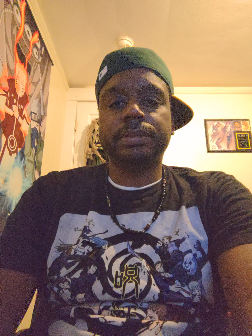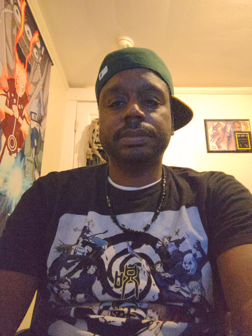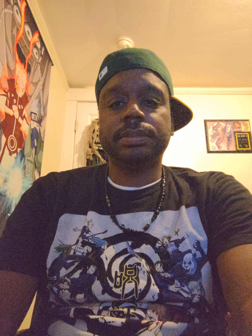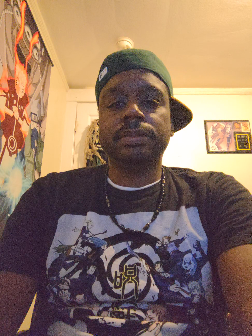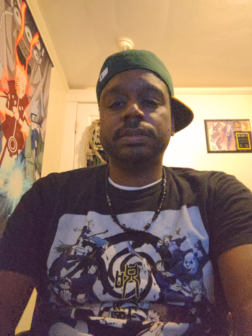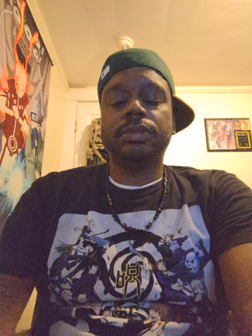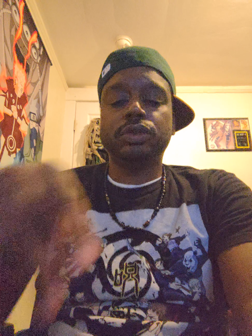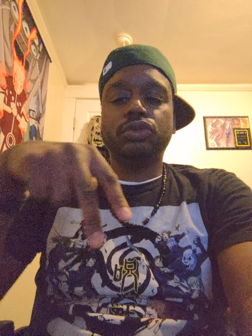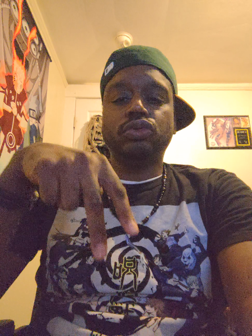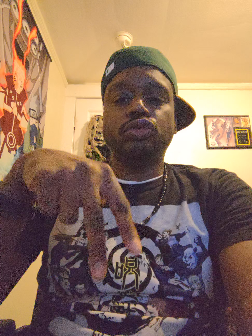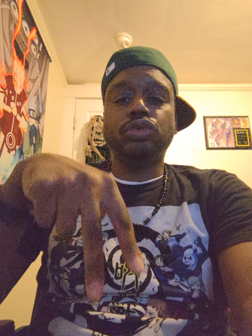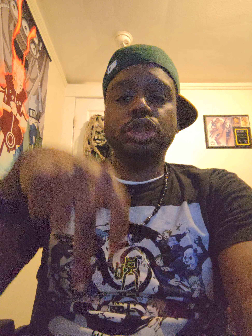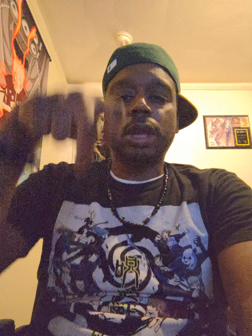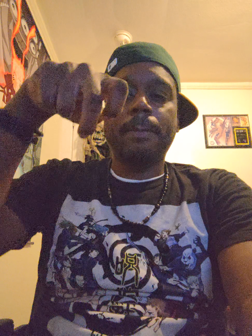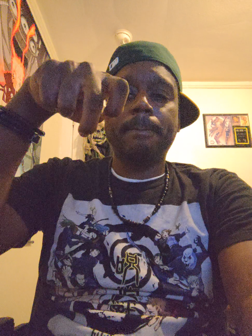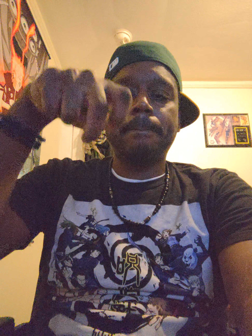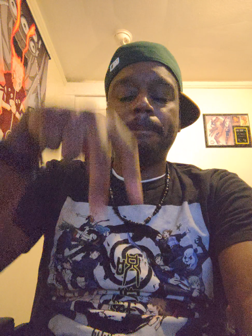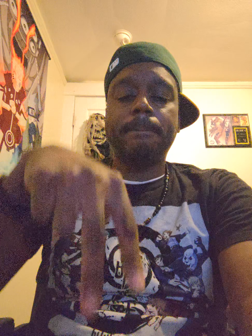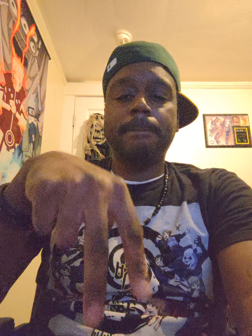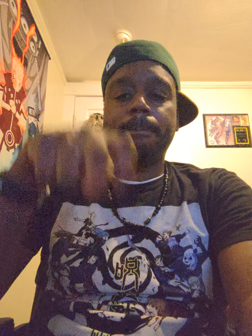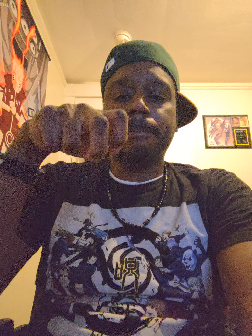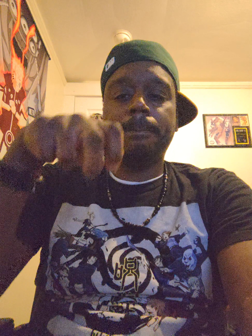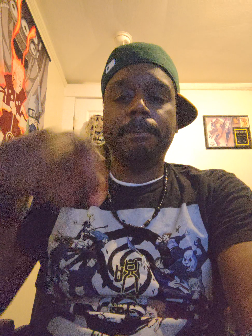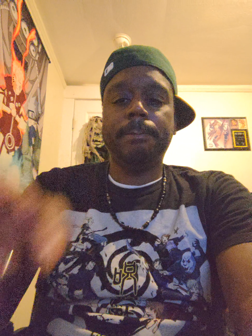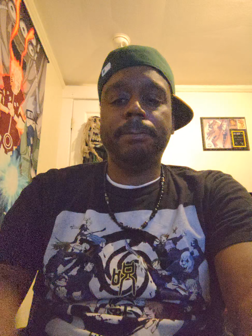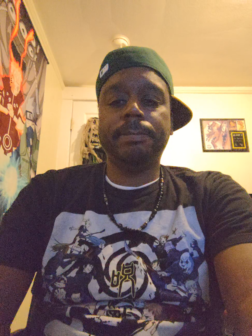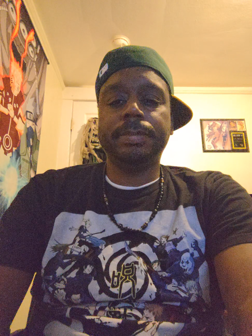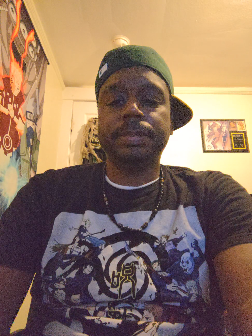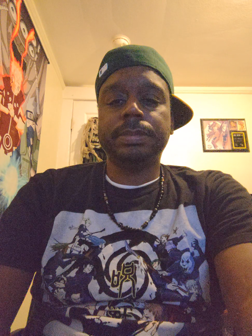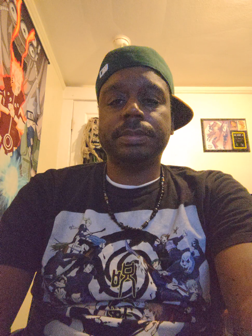jump